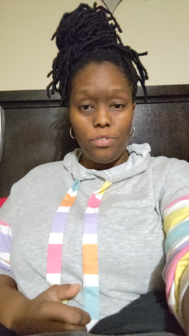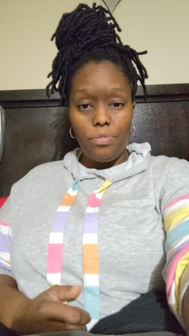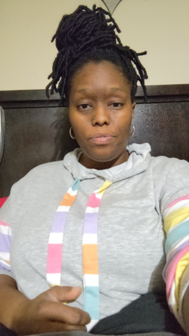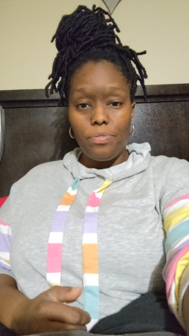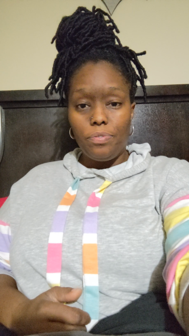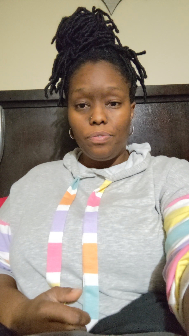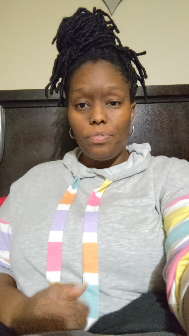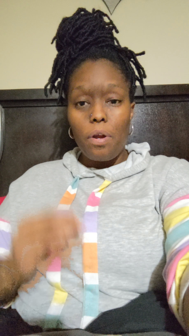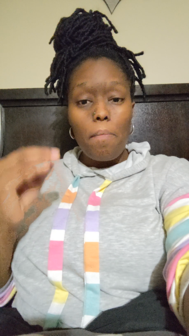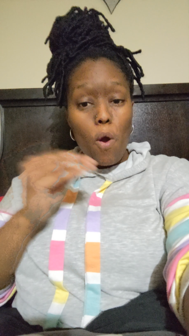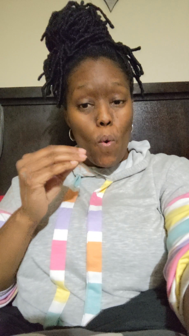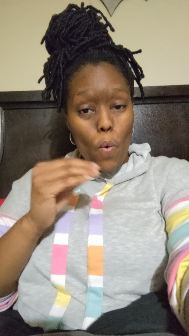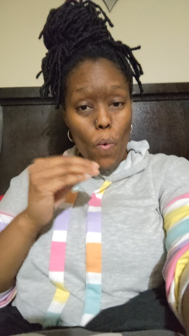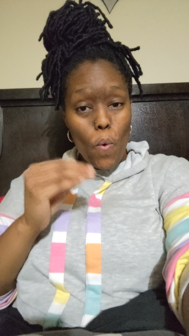more